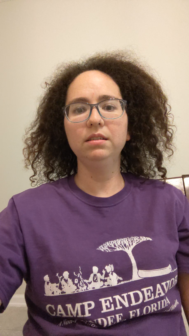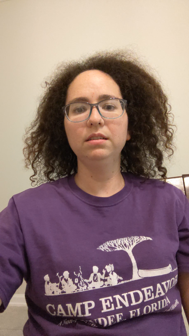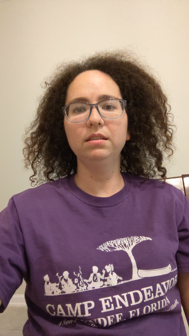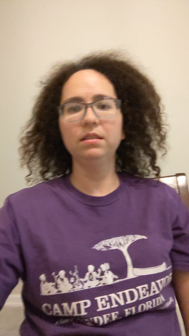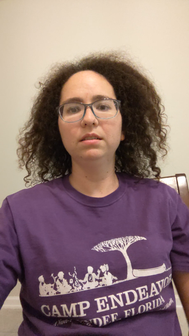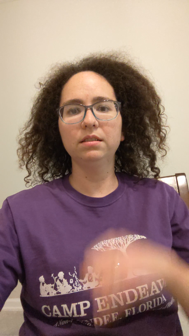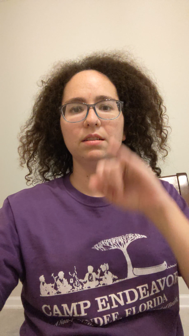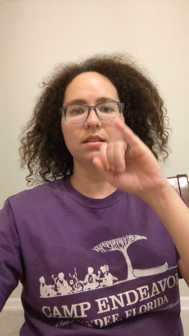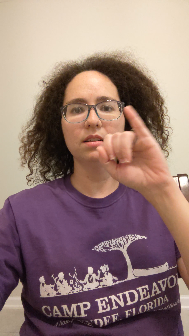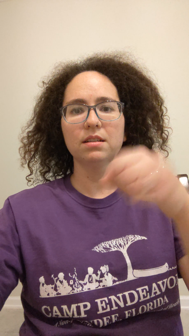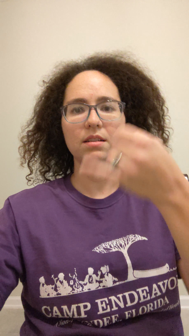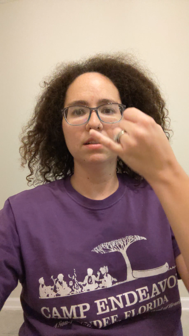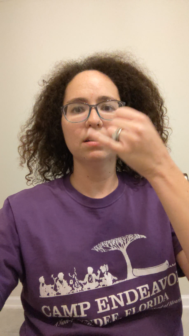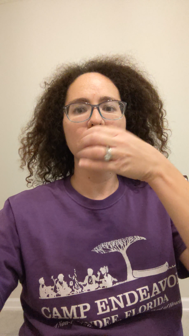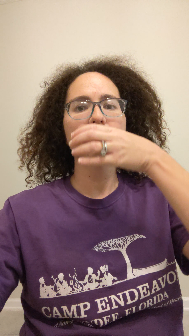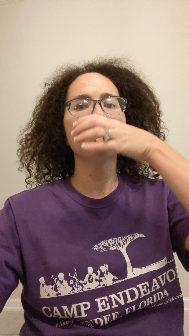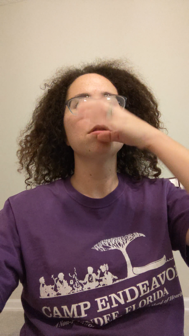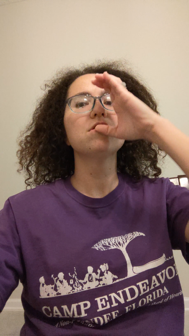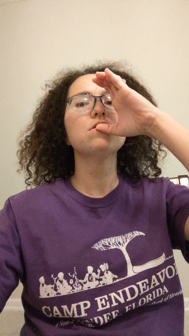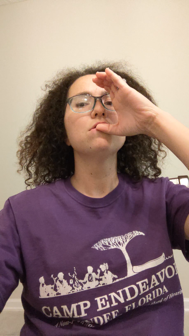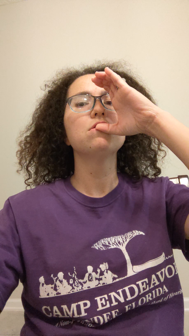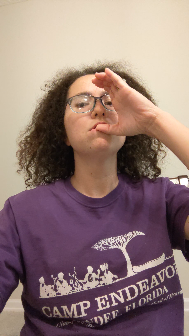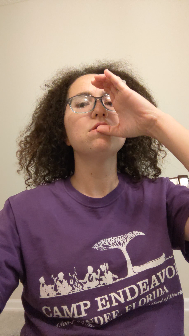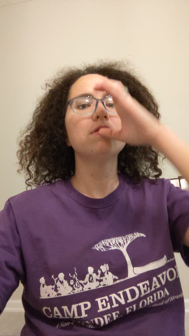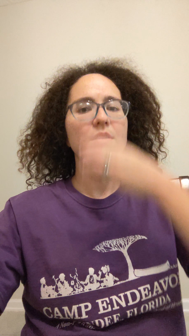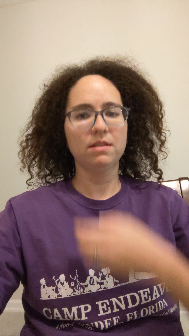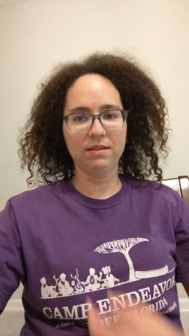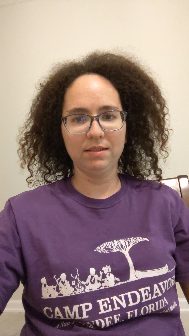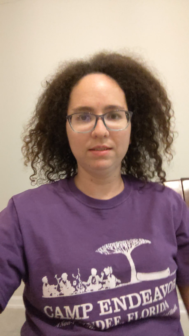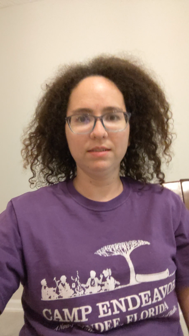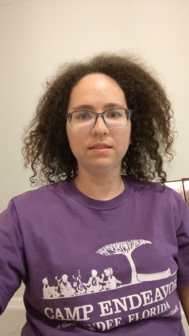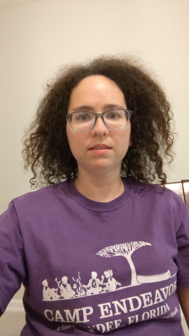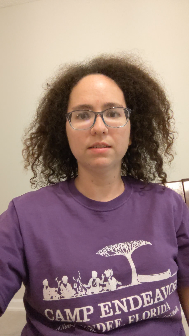juice